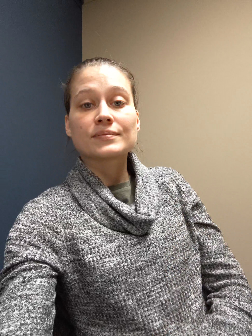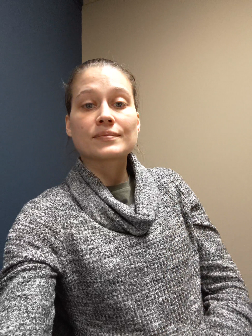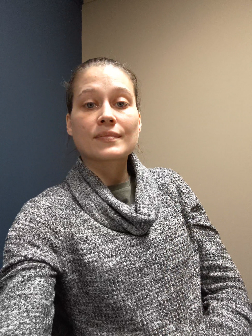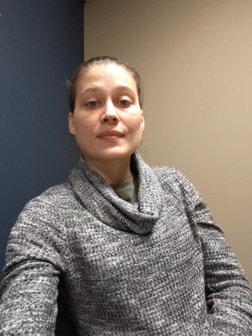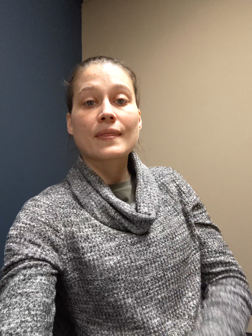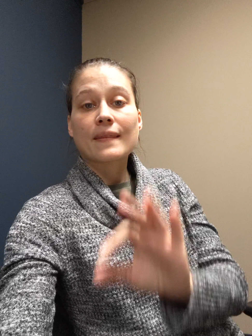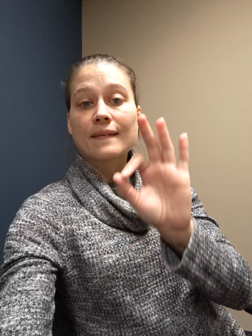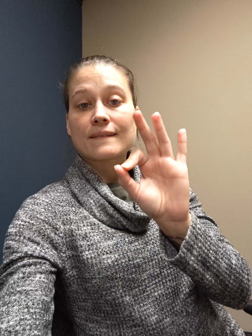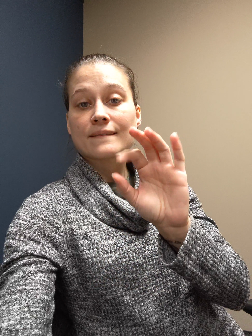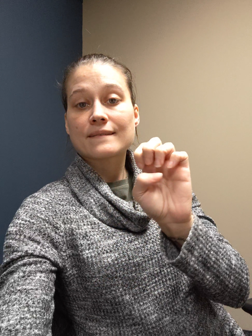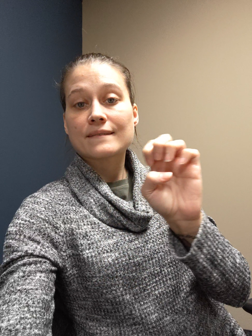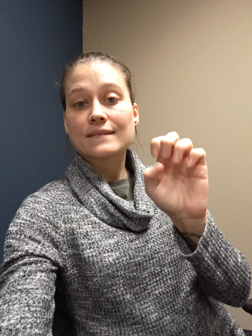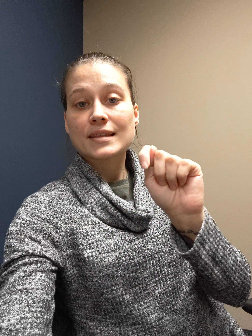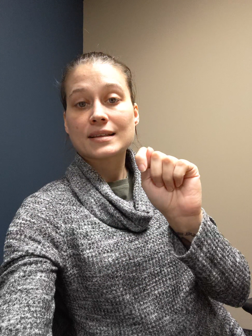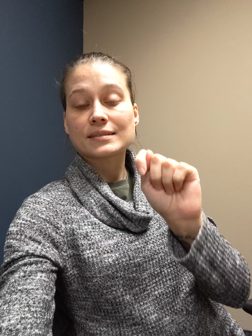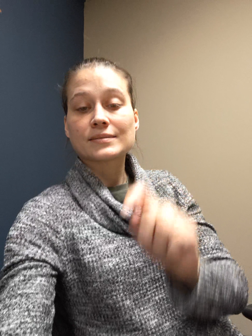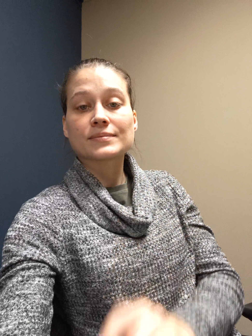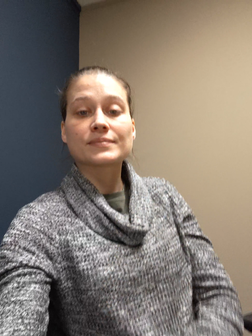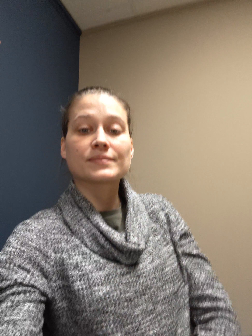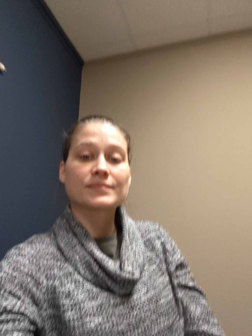feet